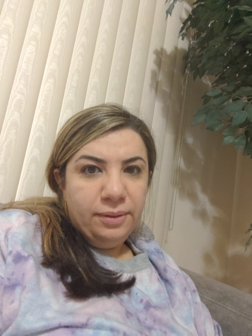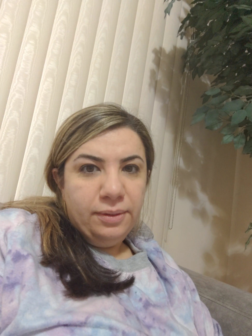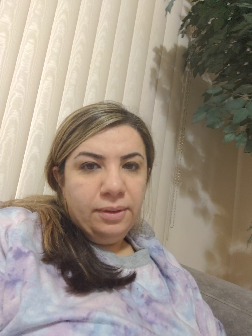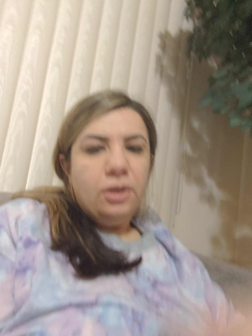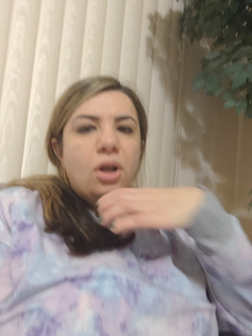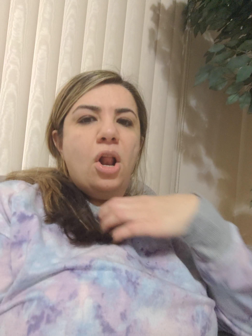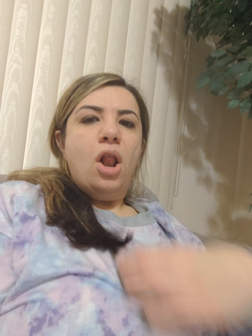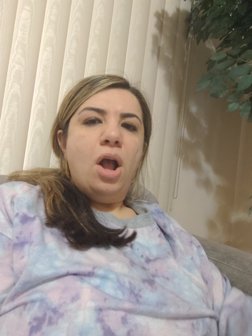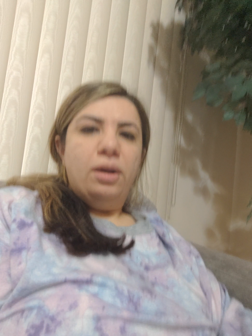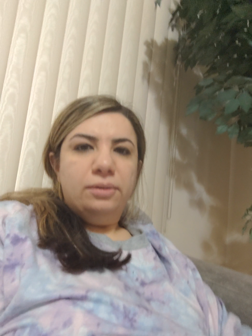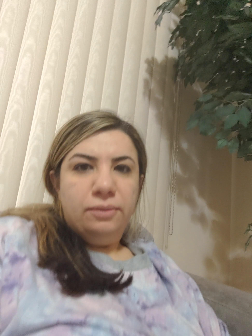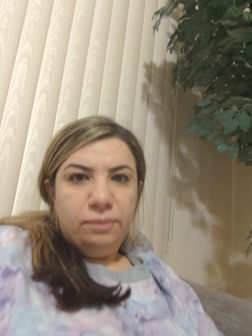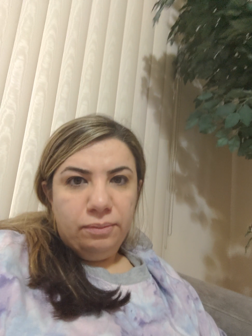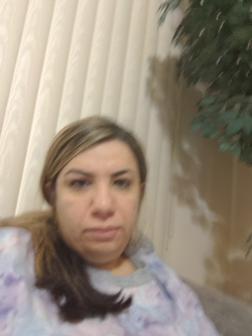hungry